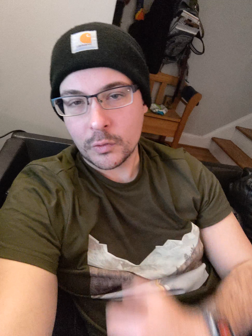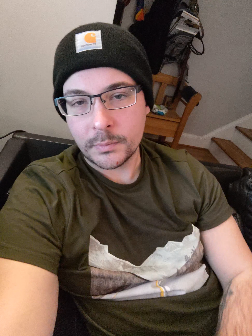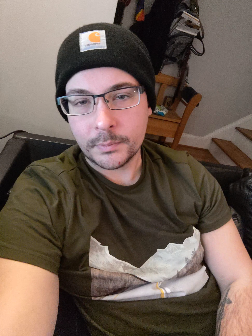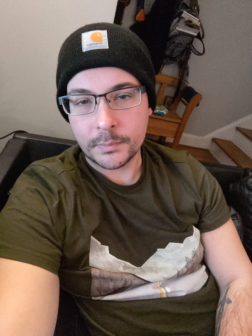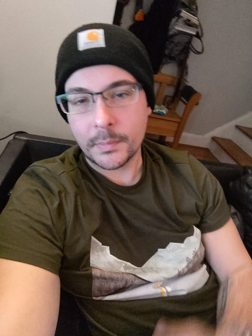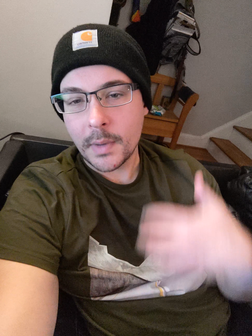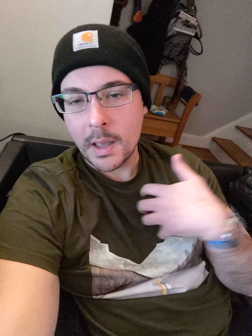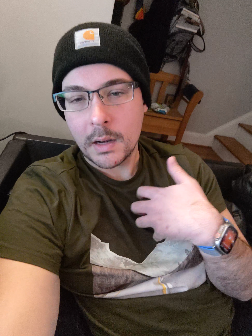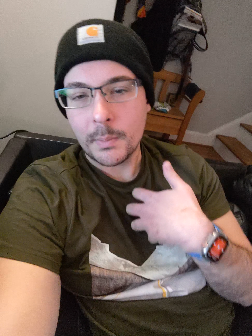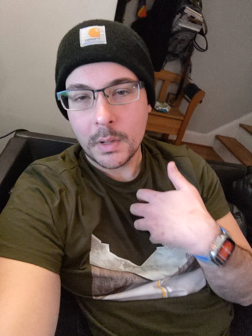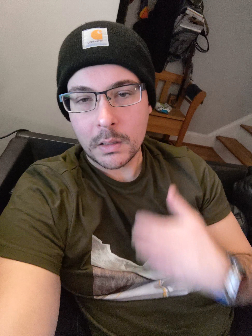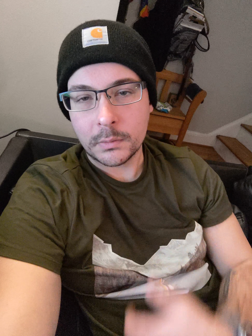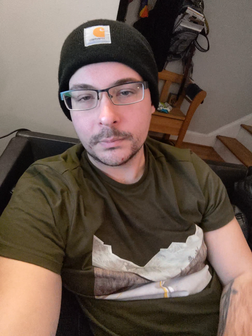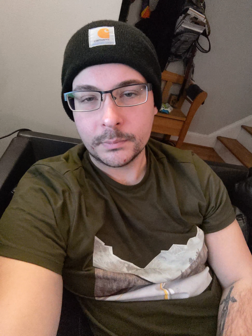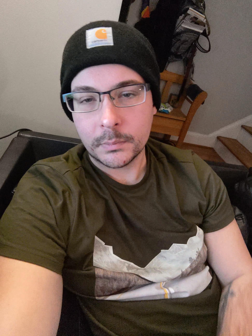animal